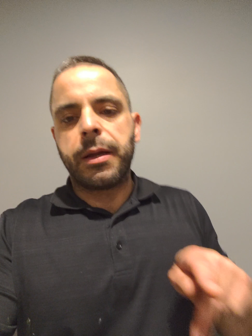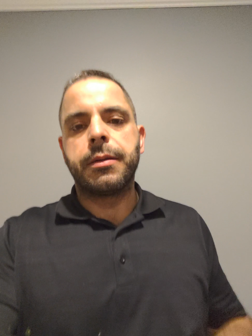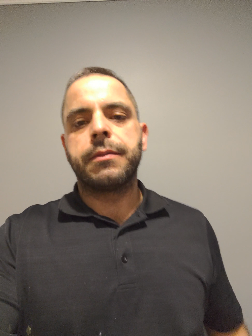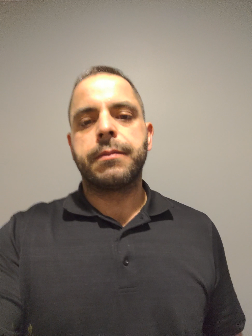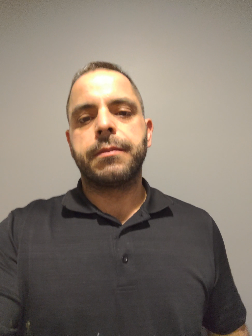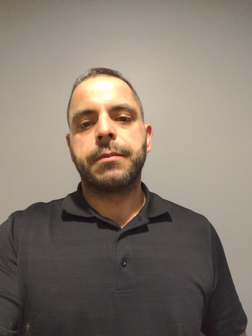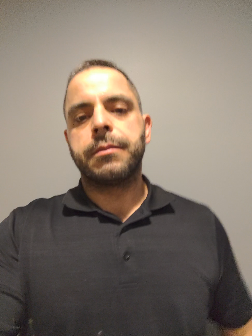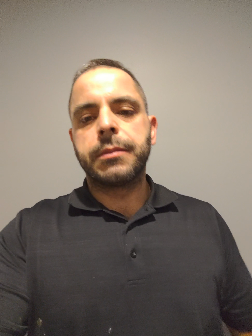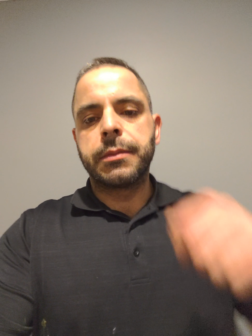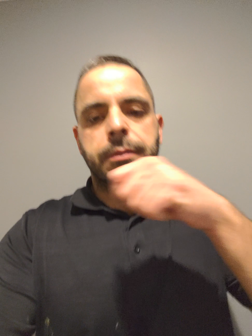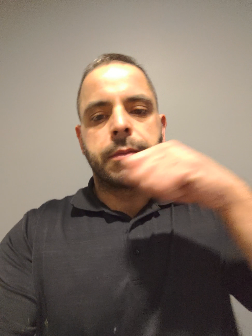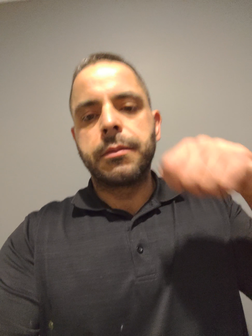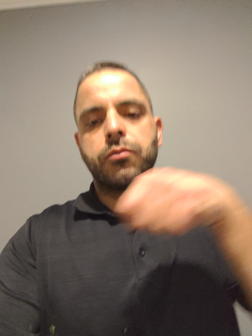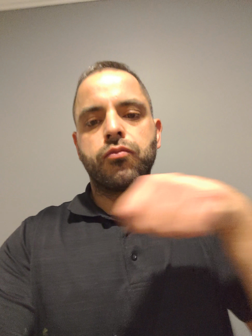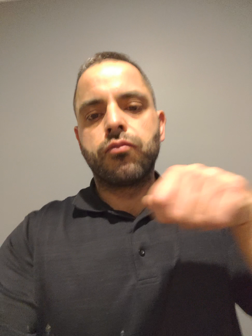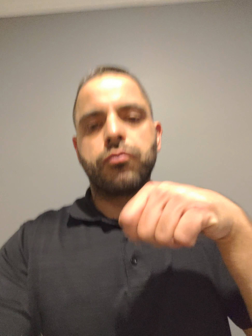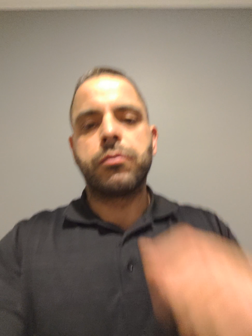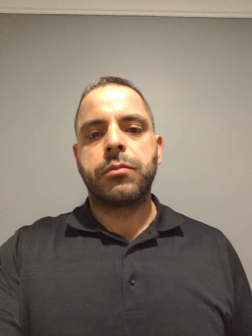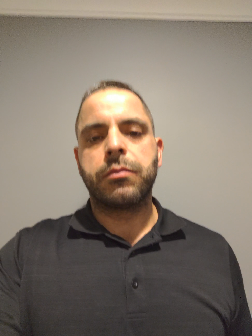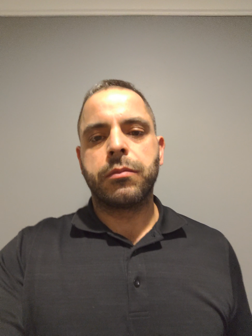toothbrush